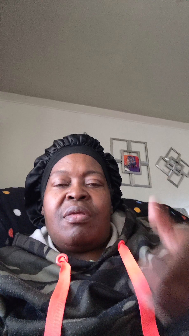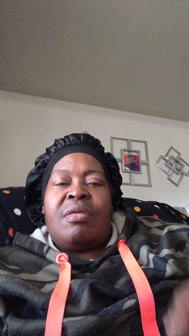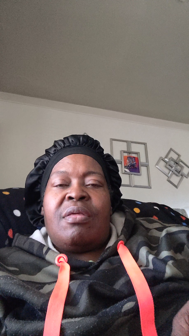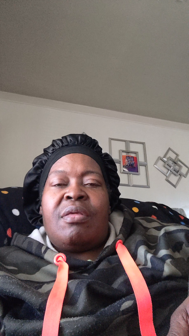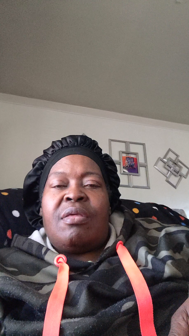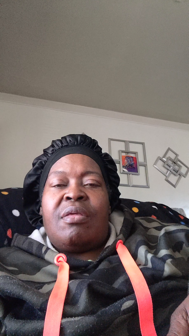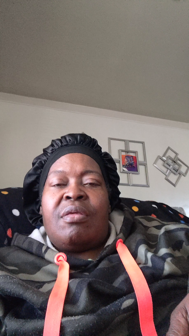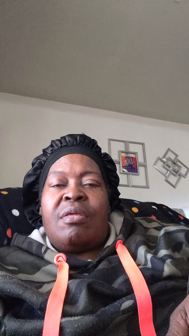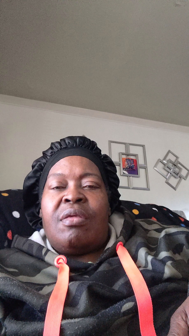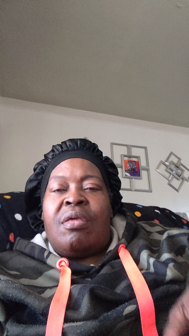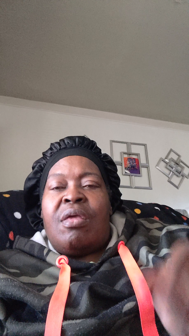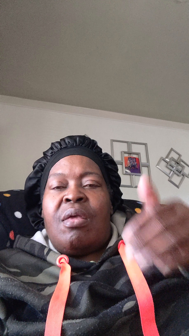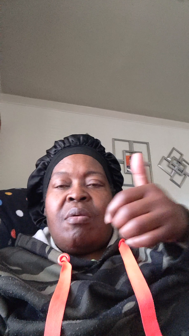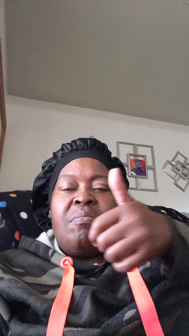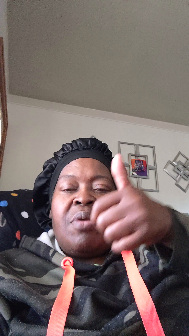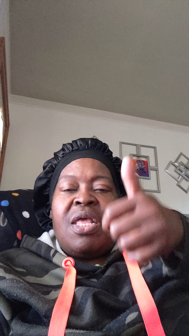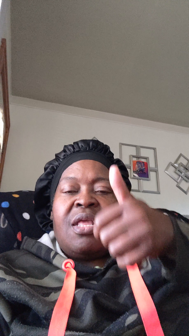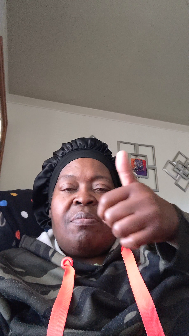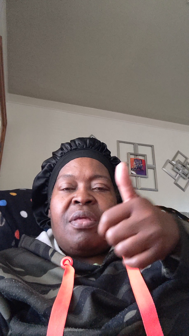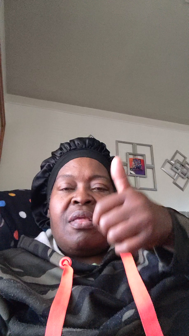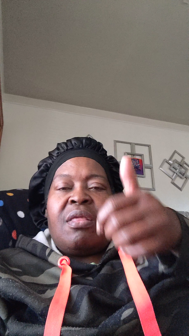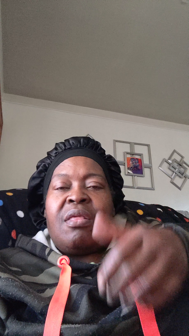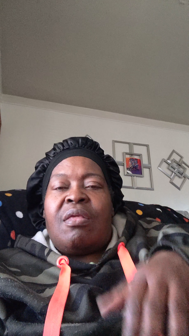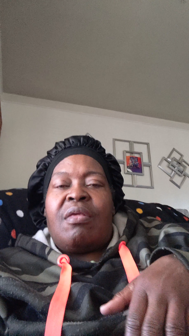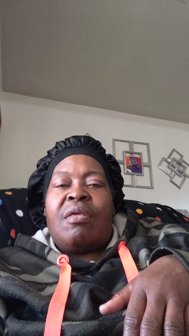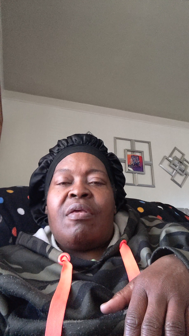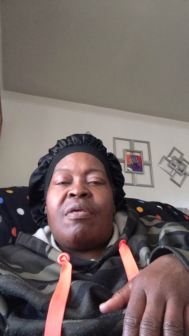basement